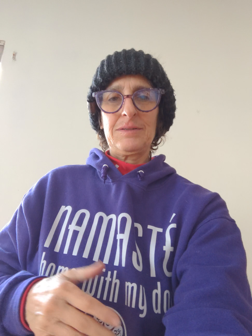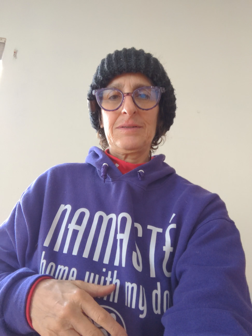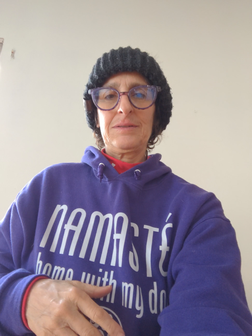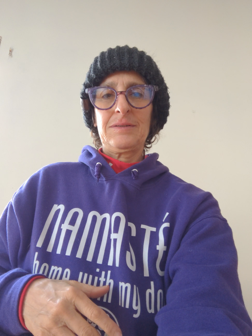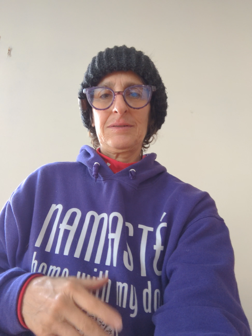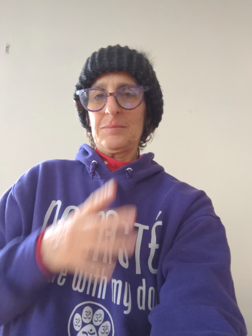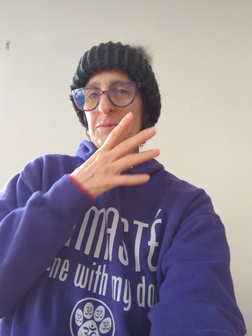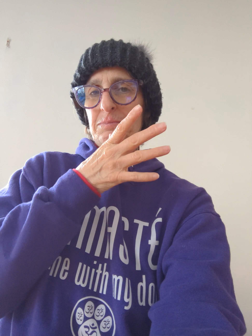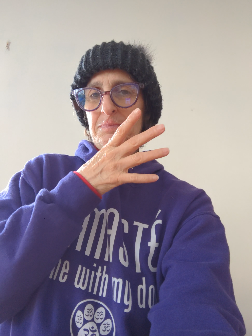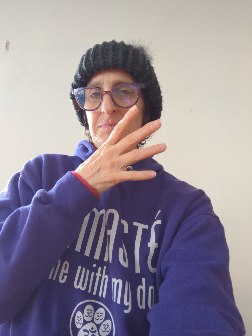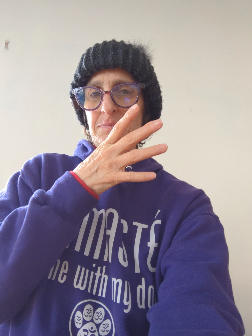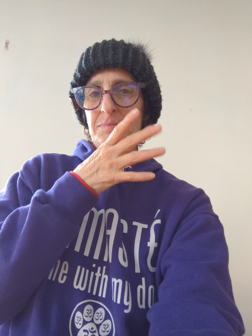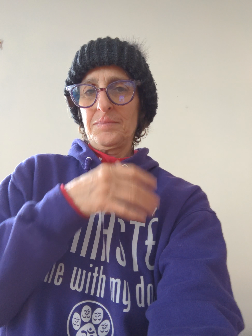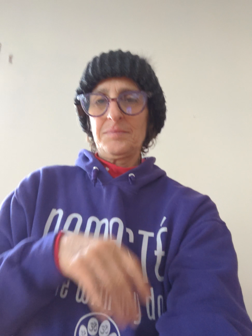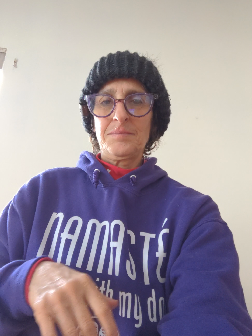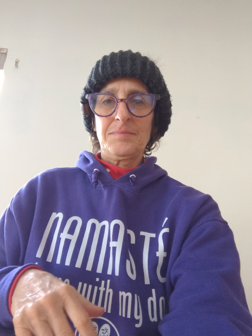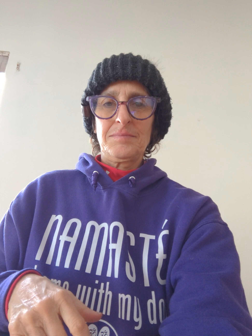mom